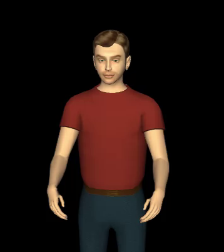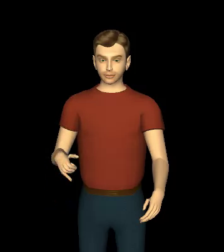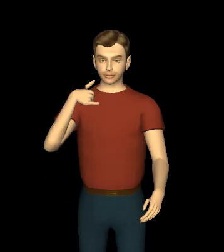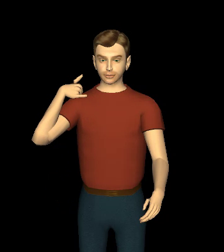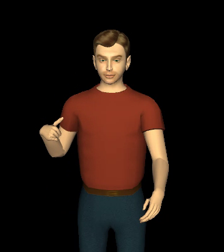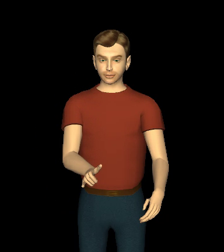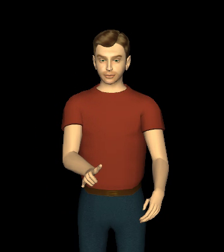يتصل هاتفيا